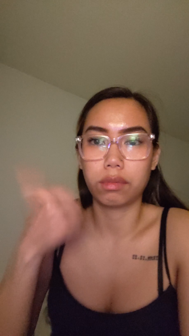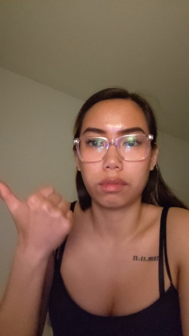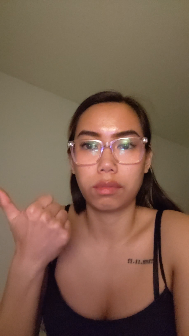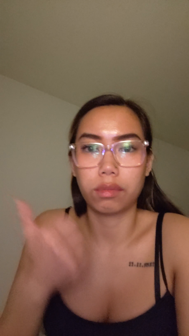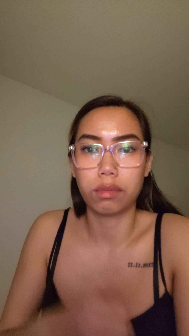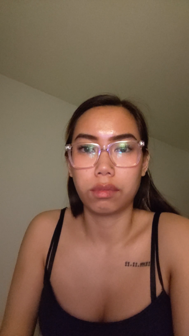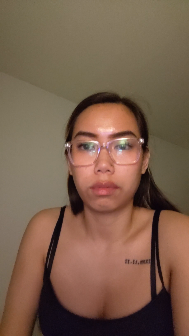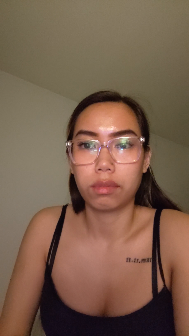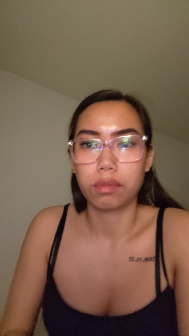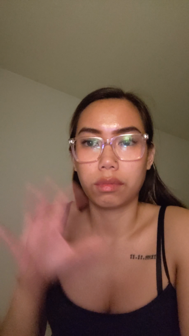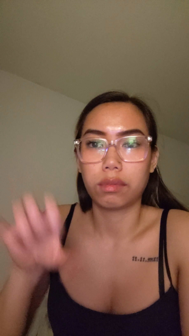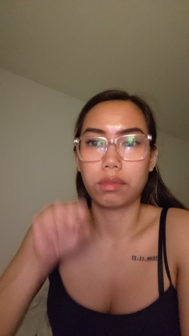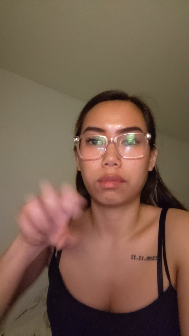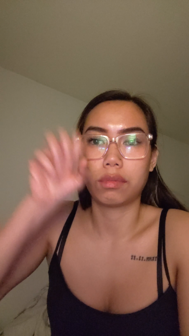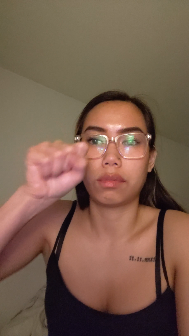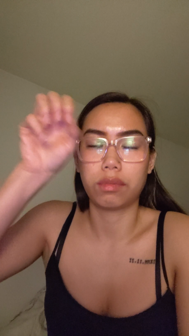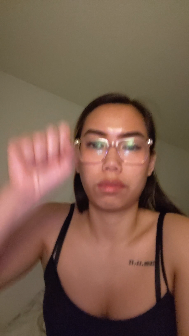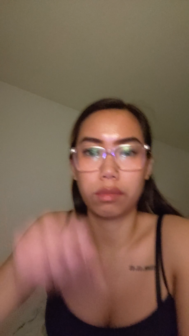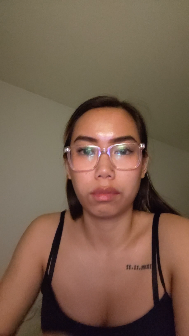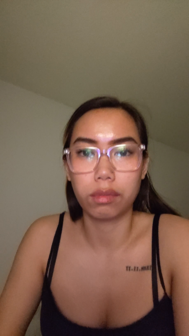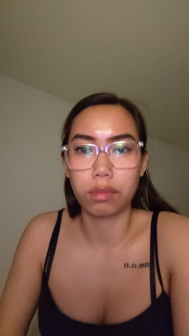climb